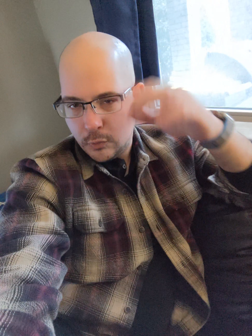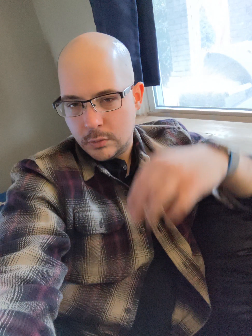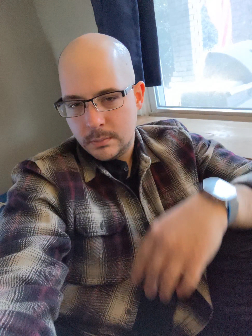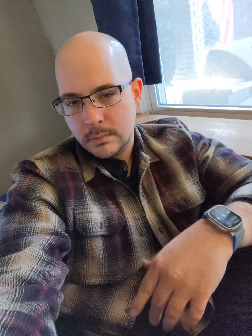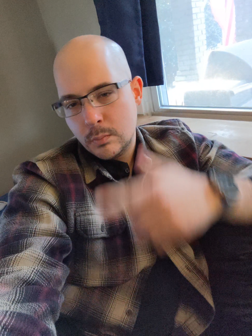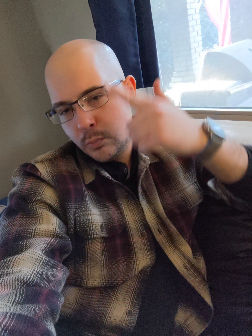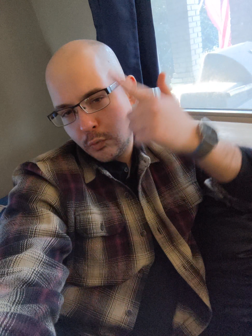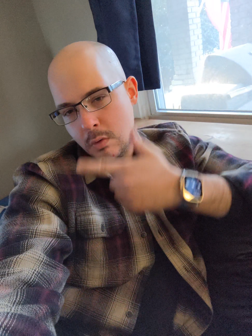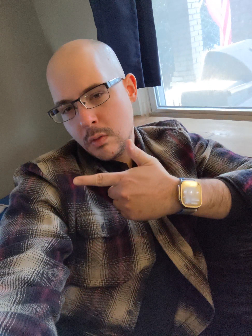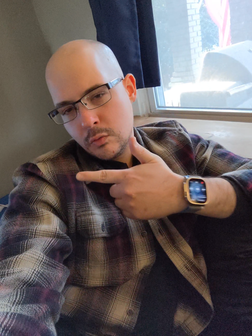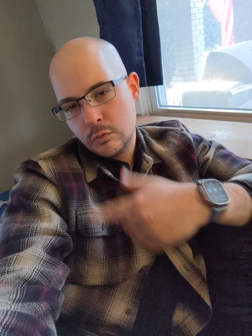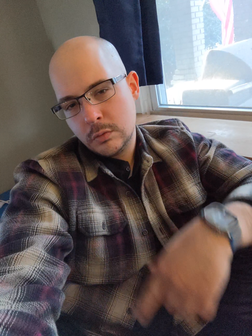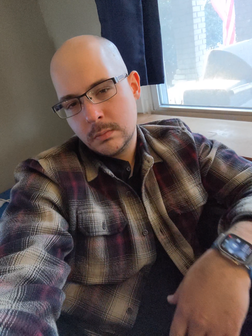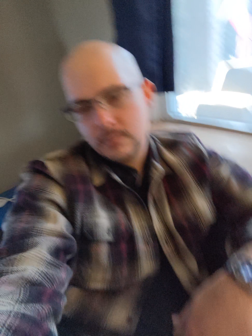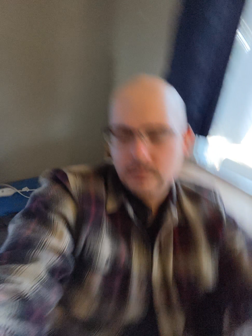brother